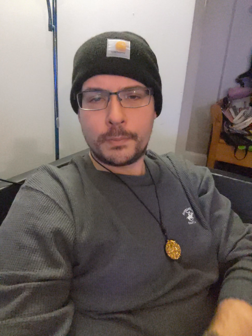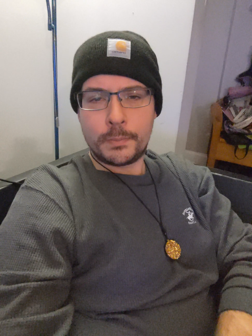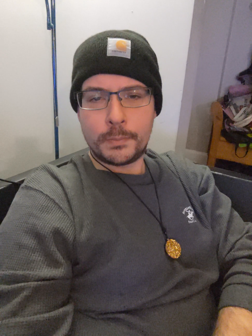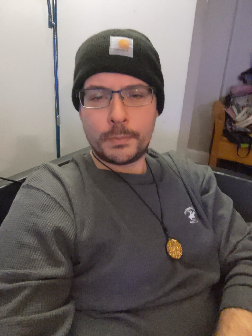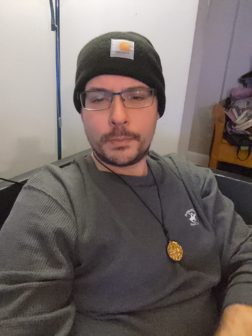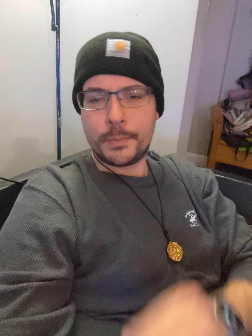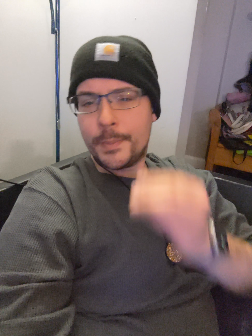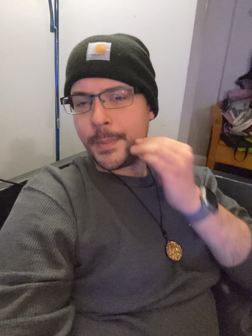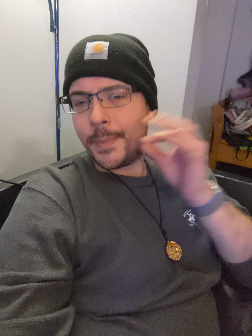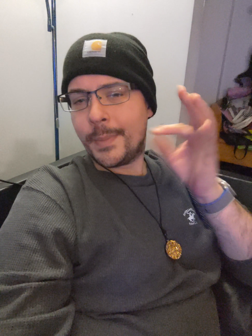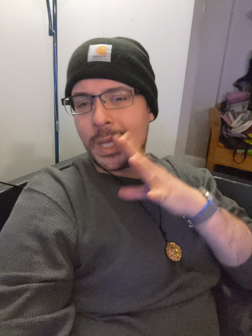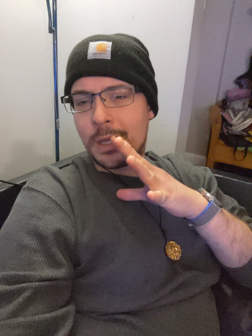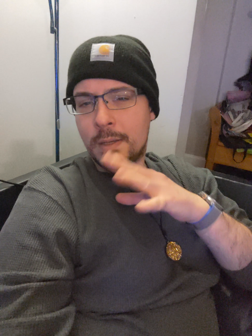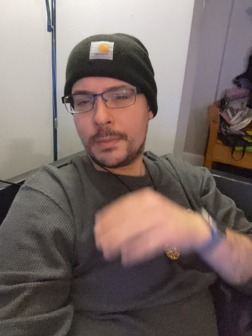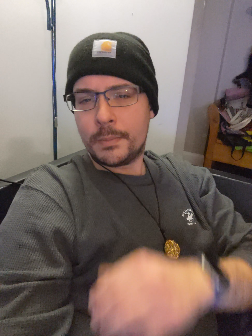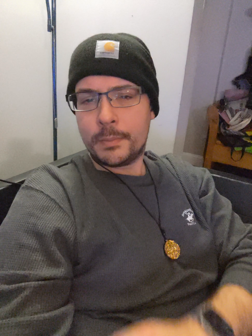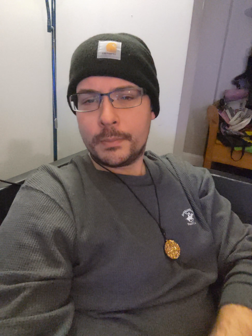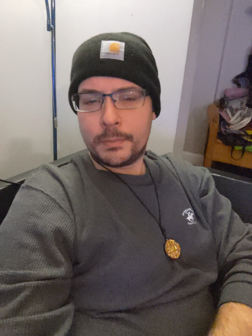bee